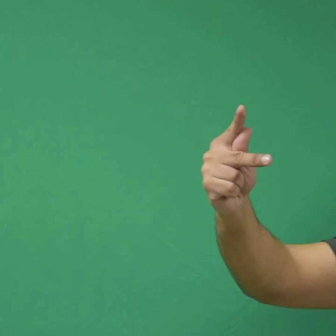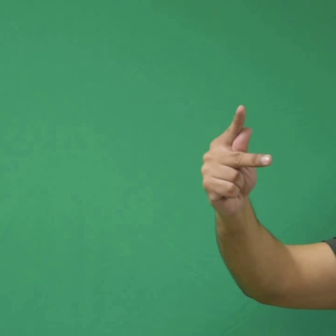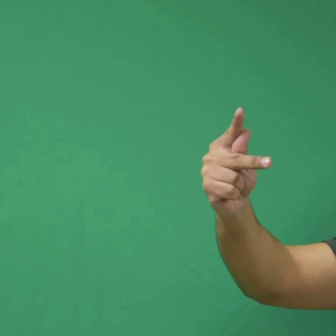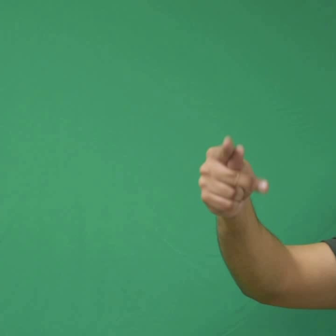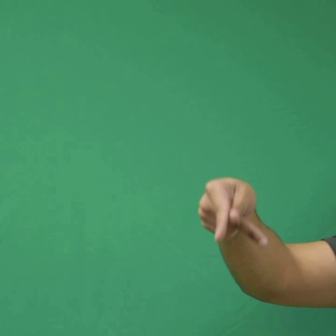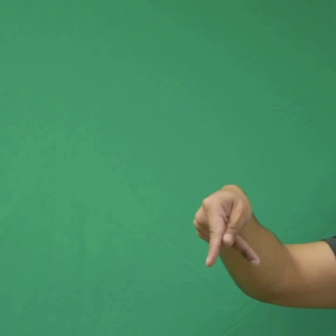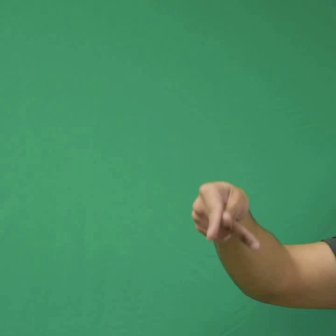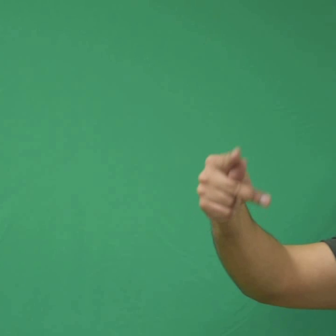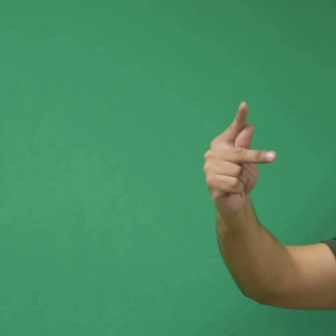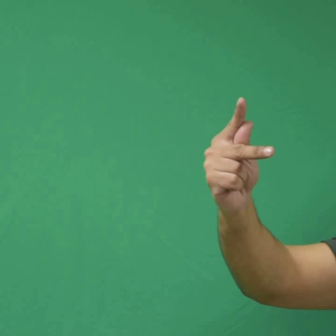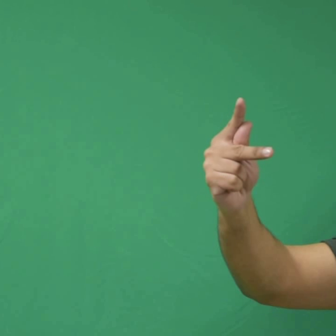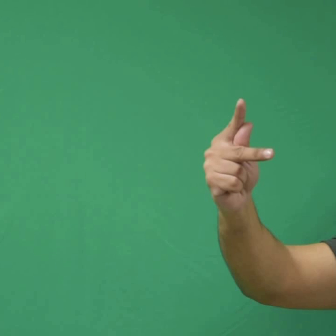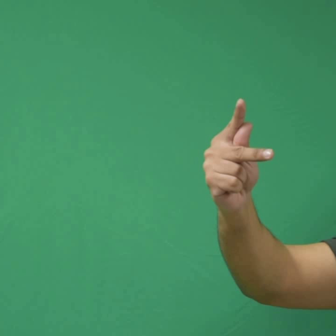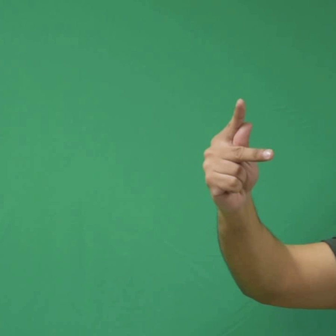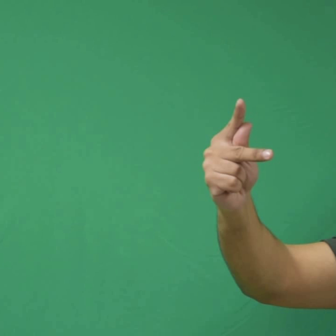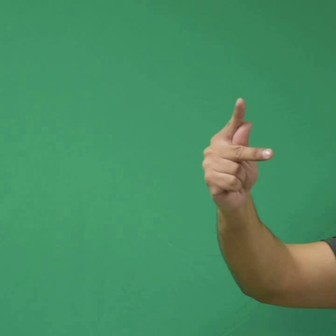K